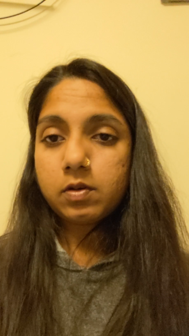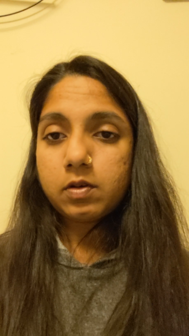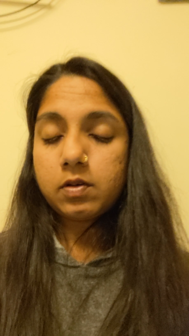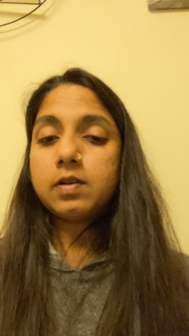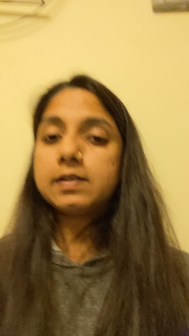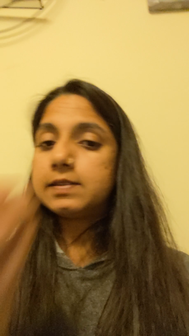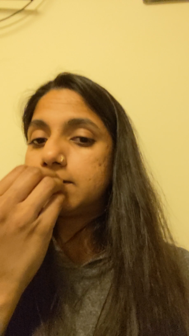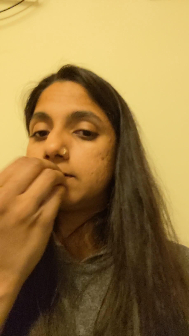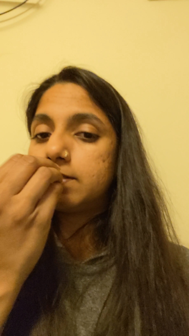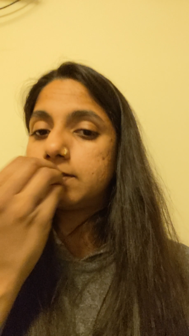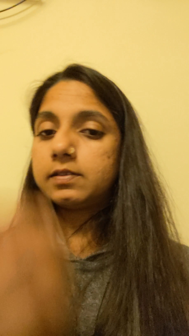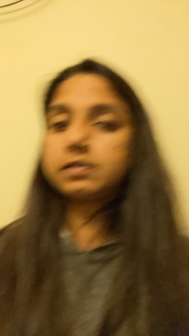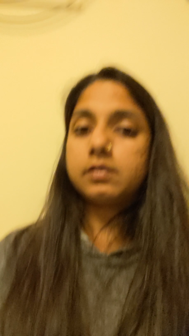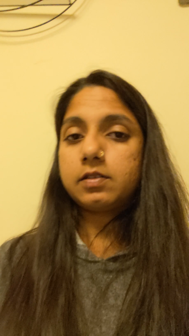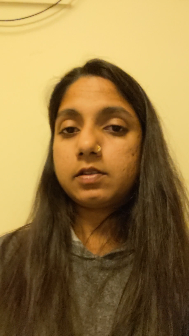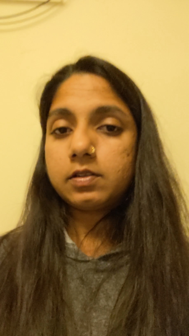eat